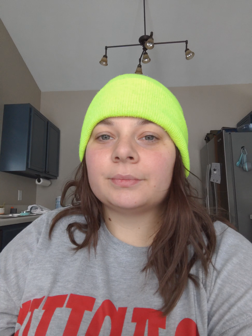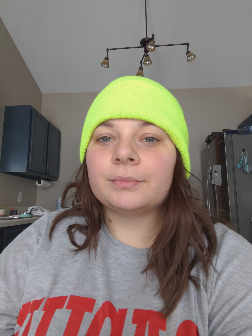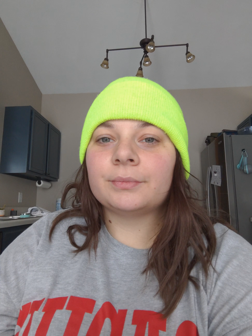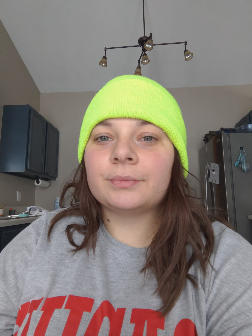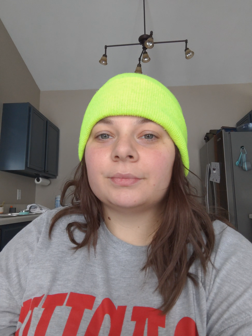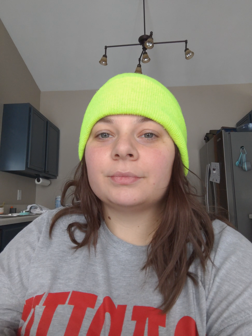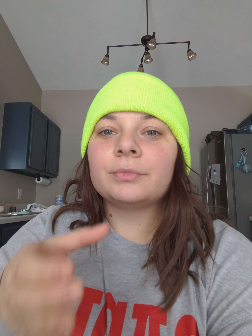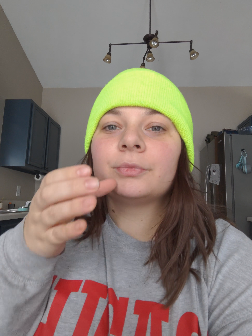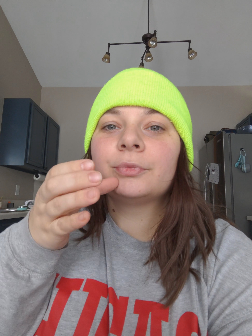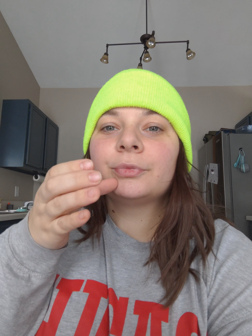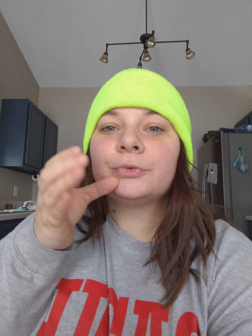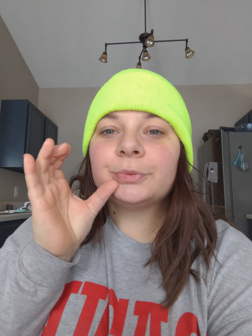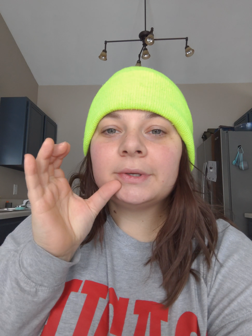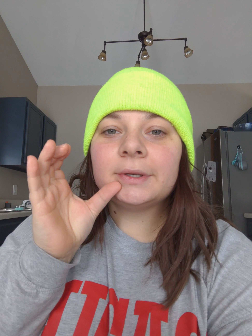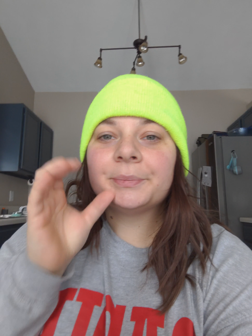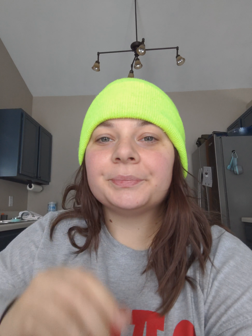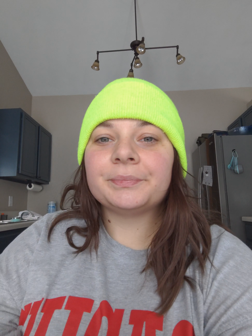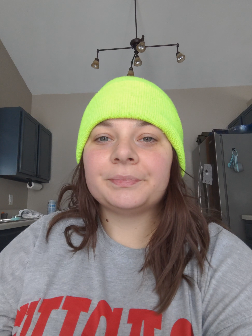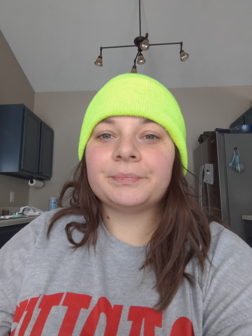drink